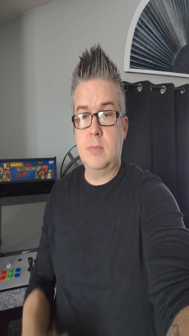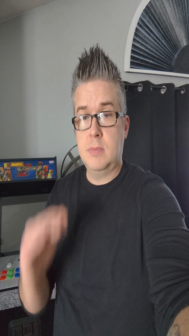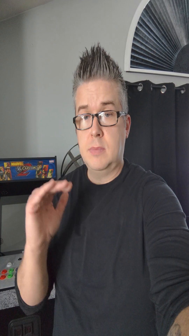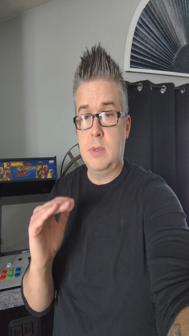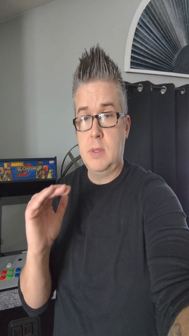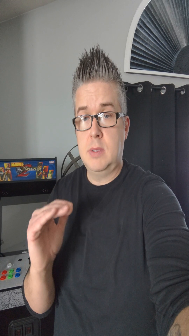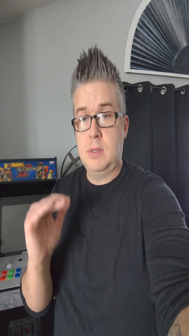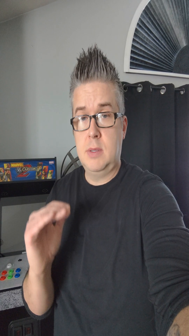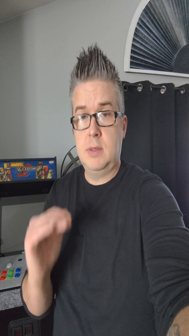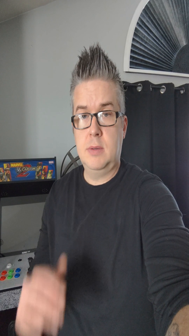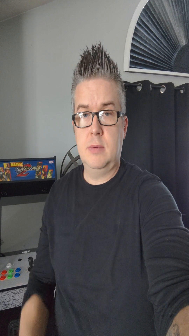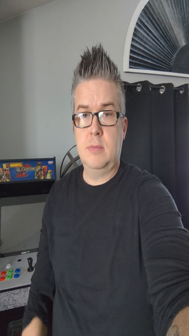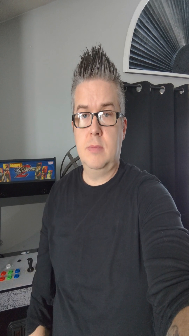child